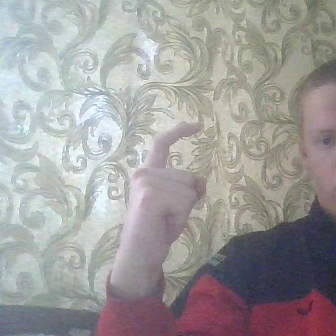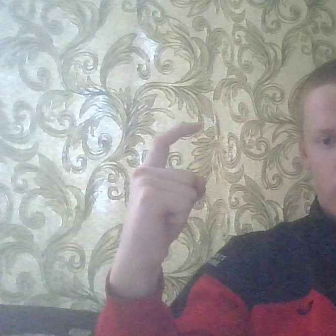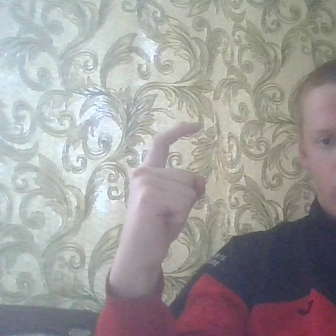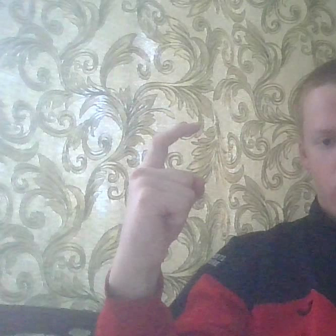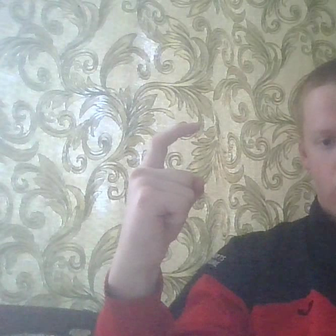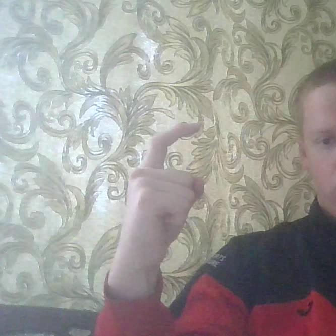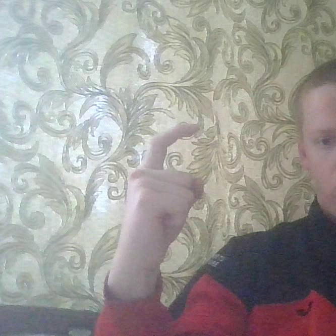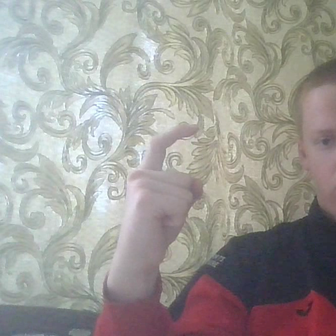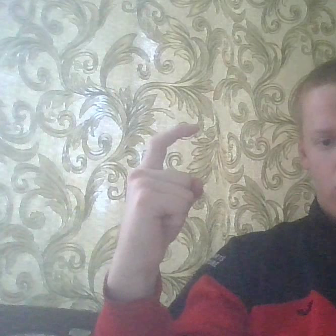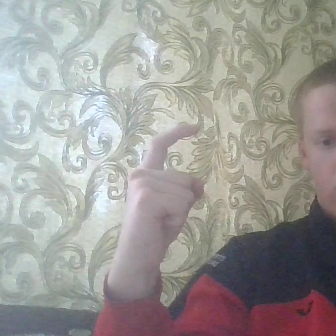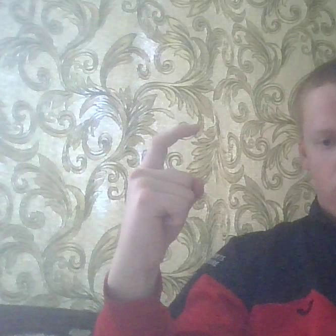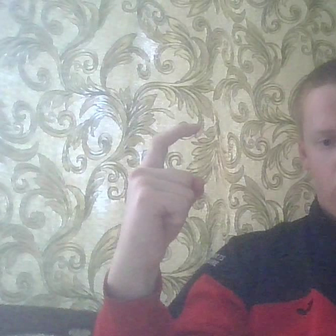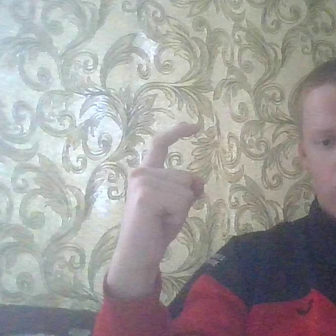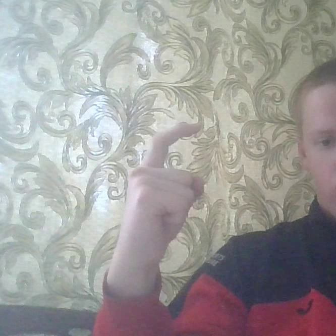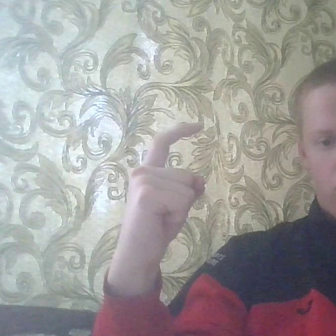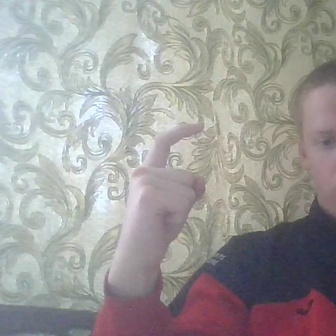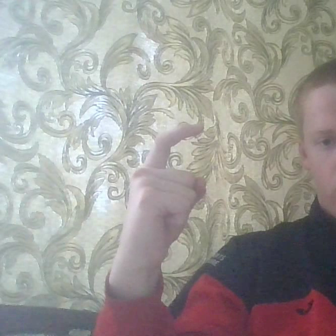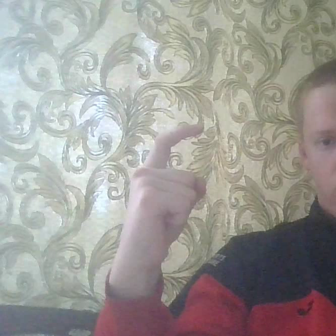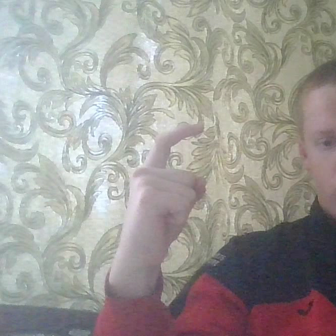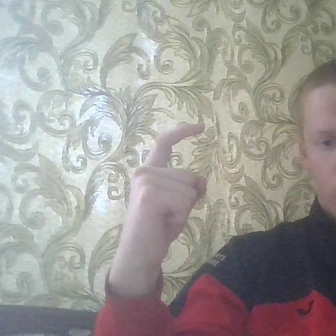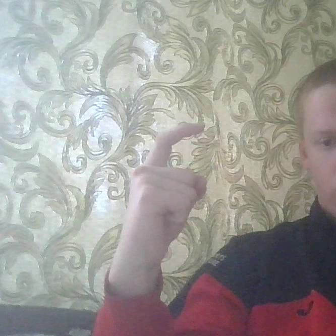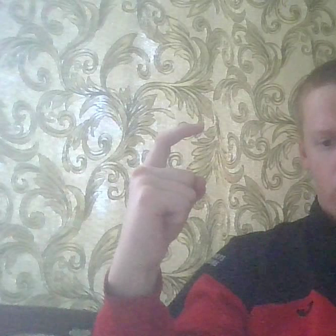Х